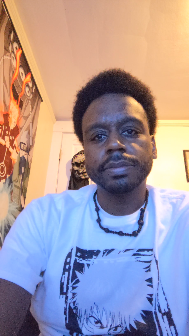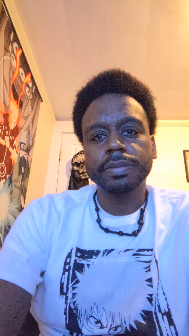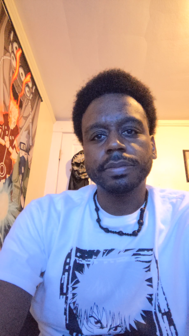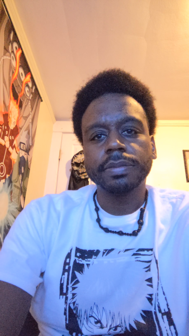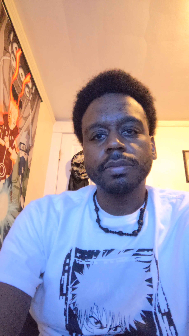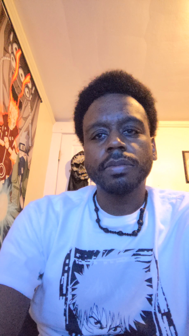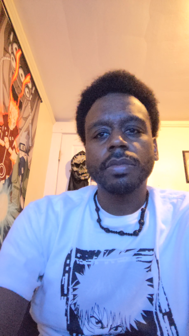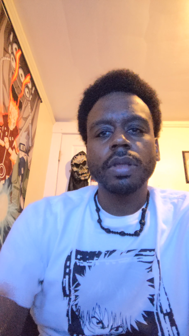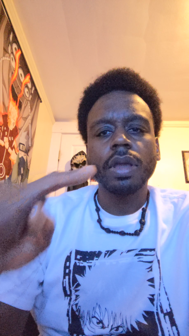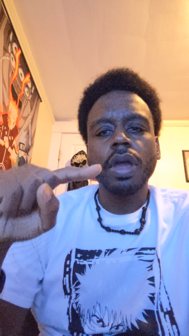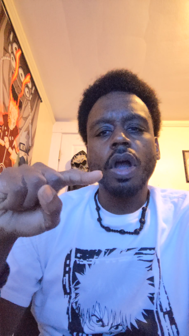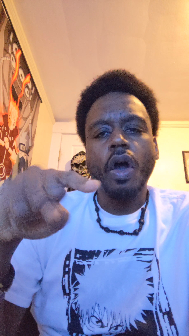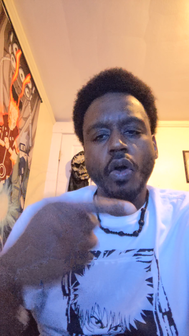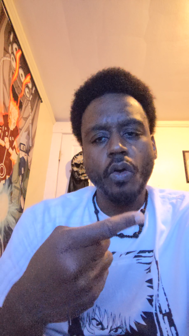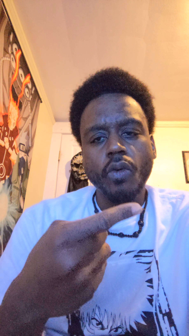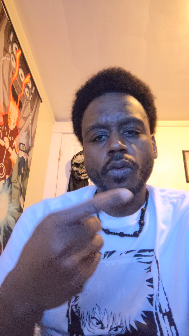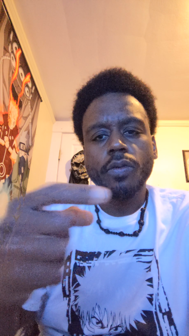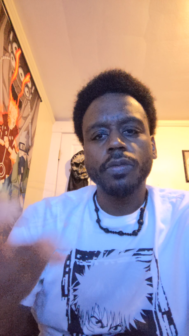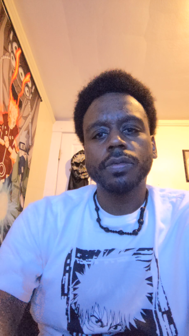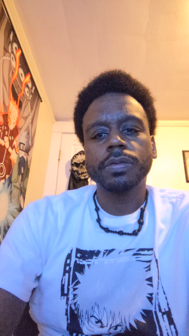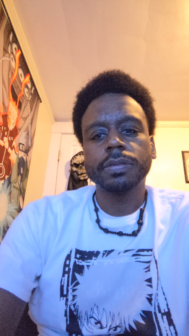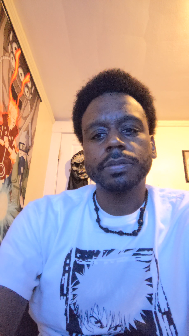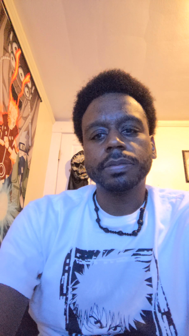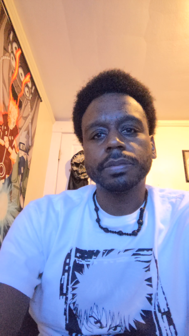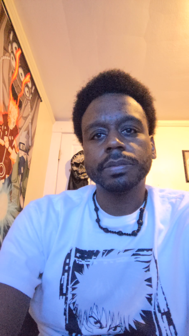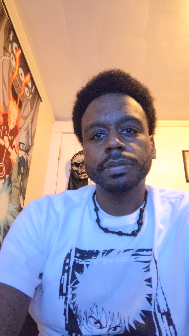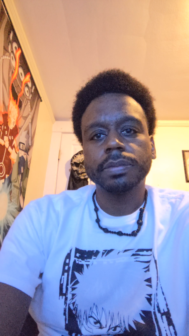hurt